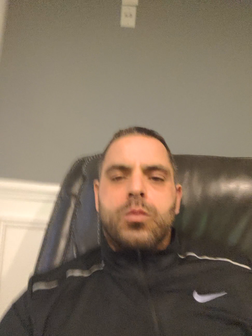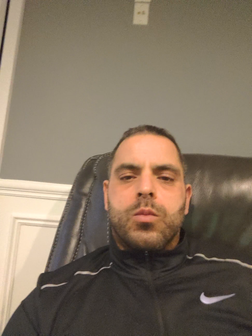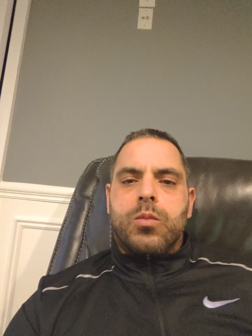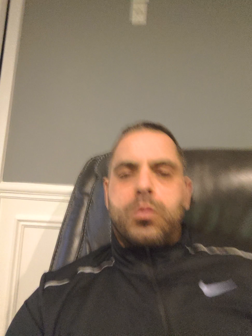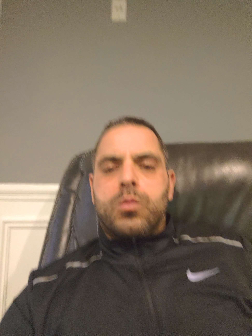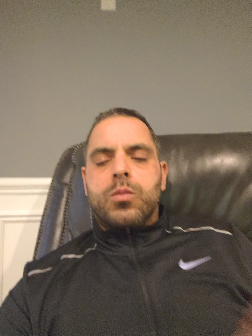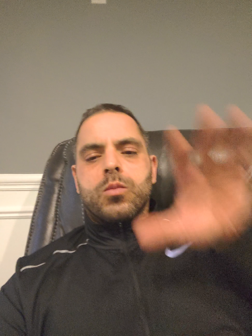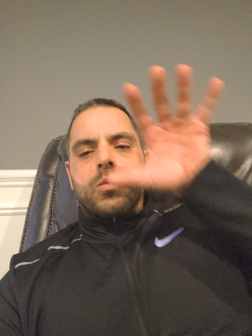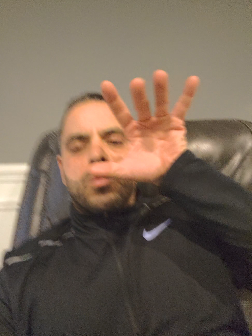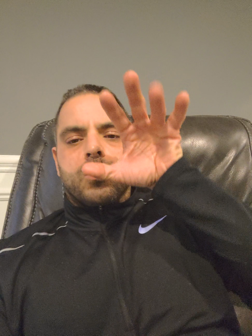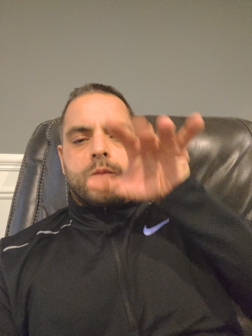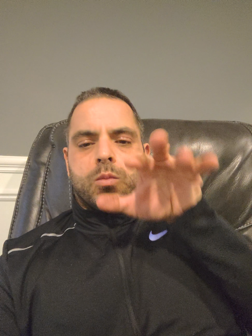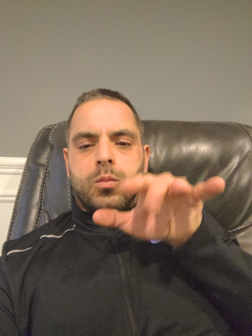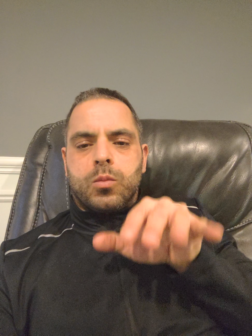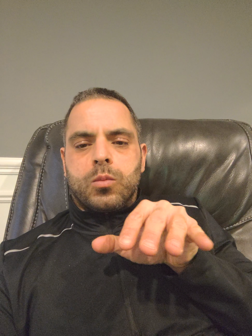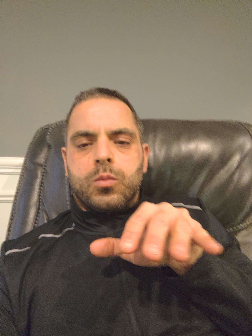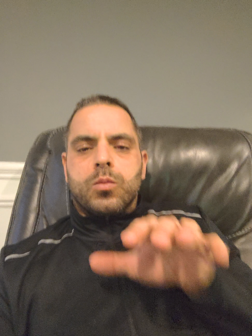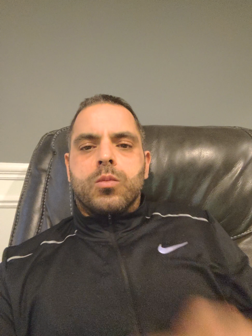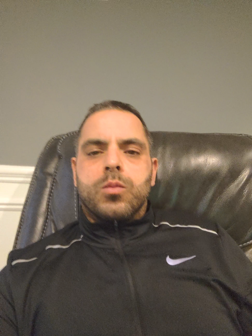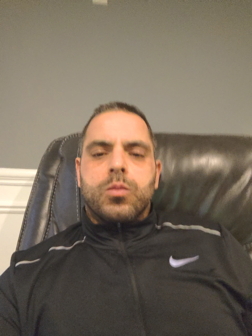snow